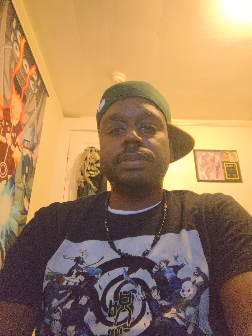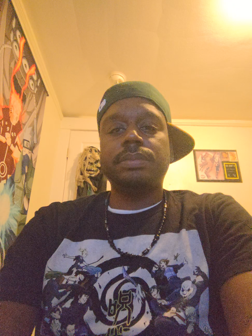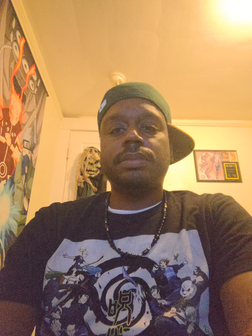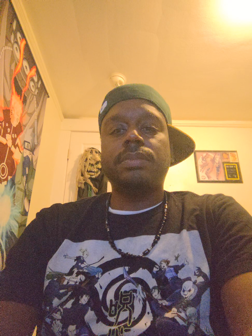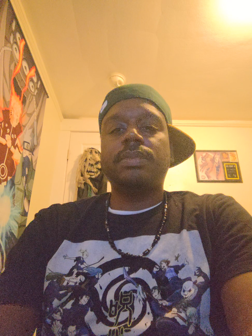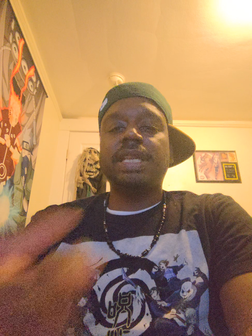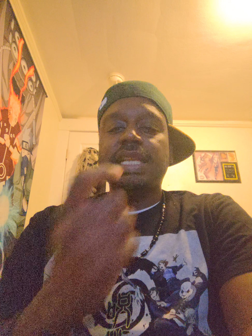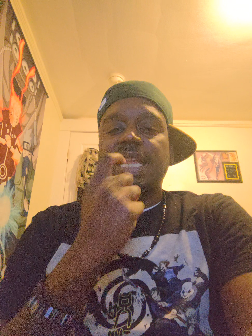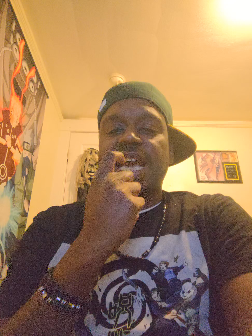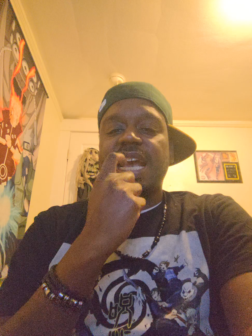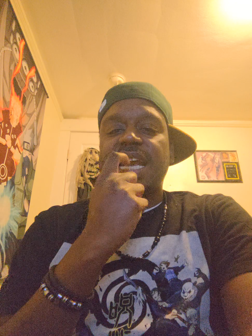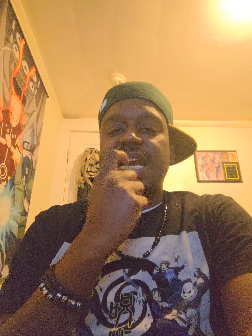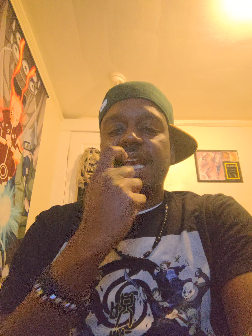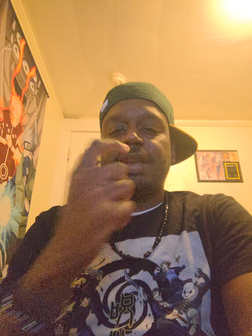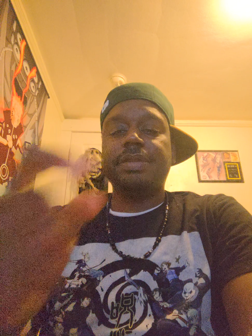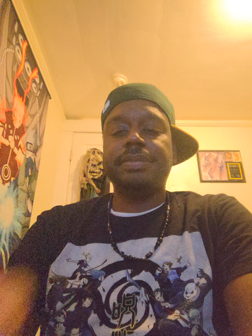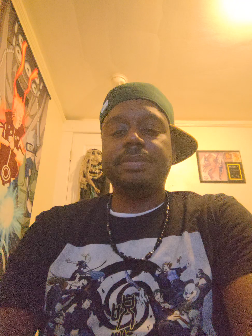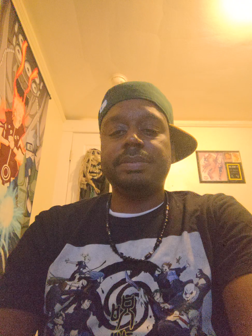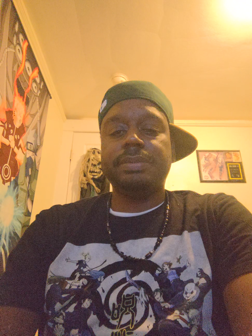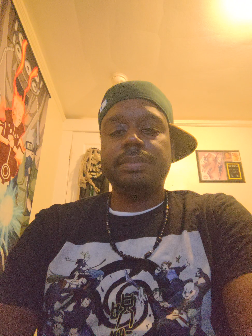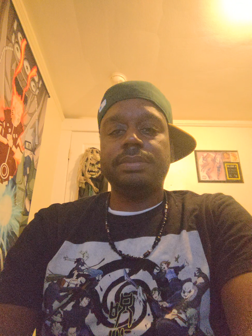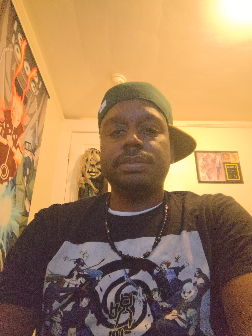window